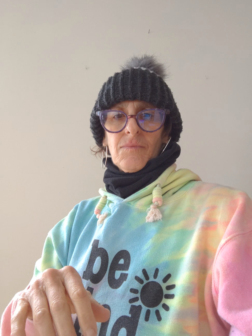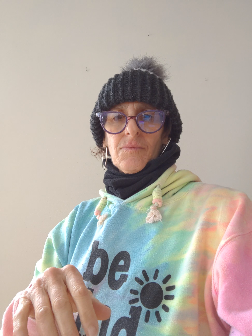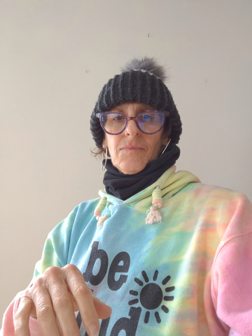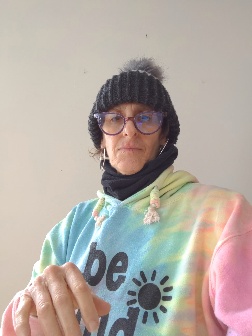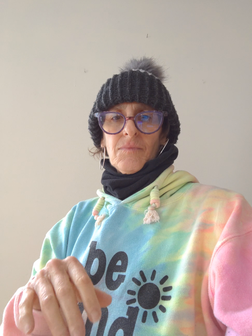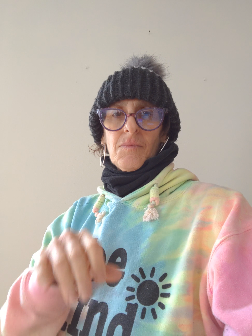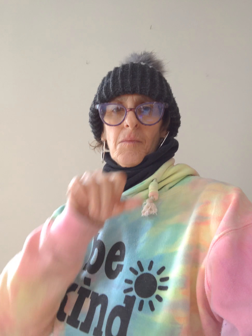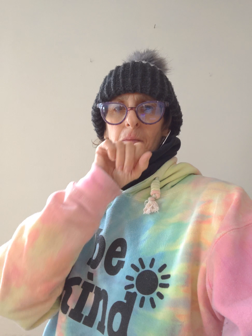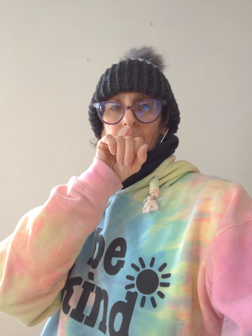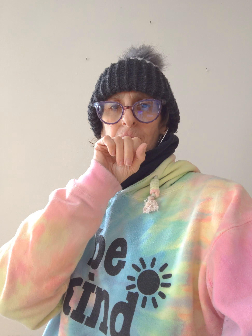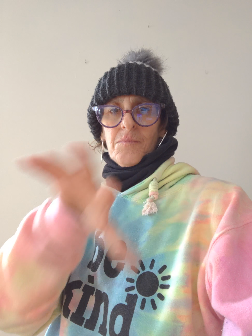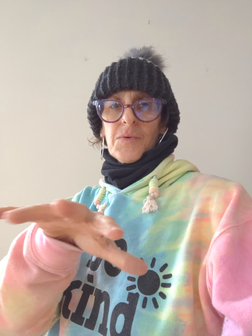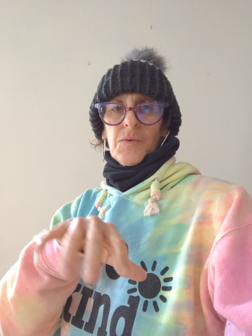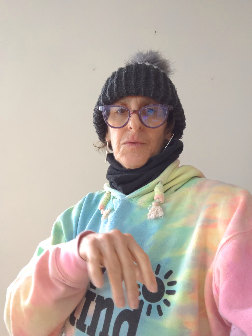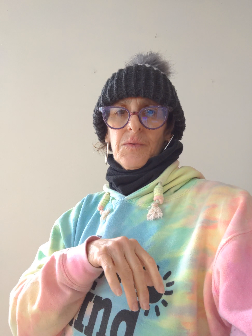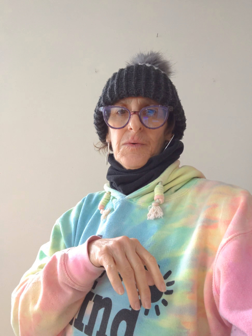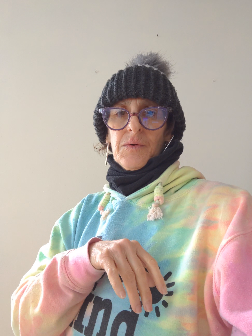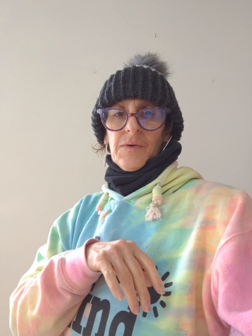blow